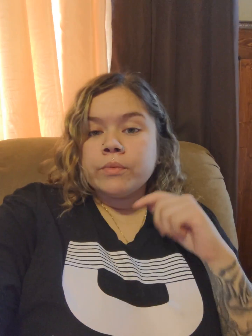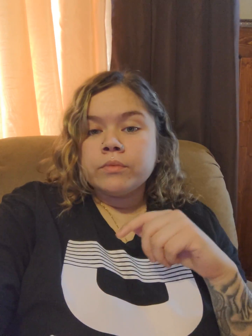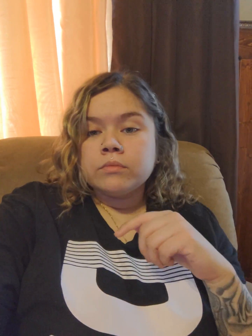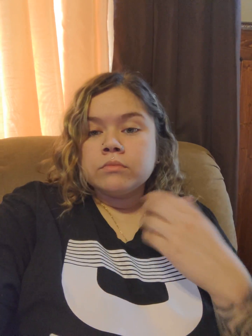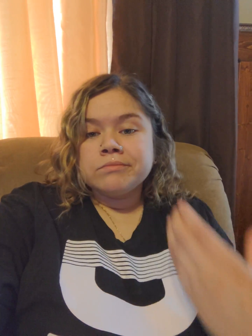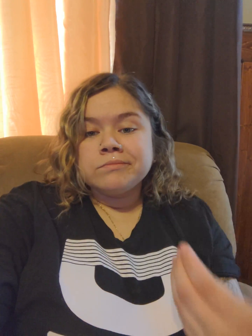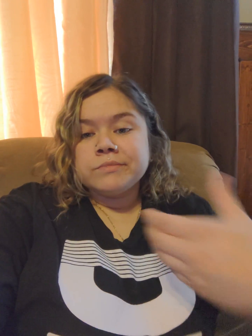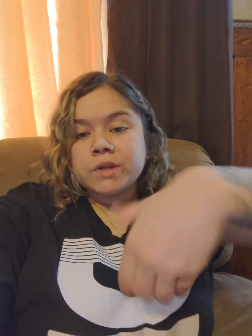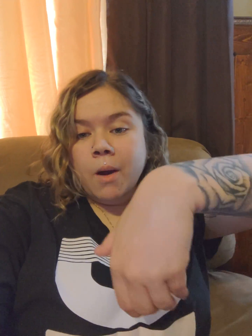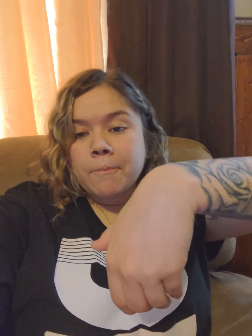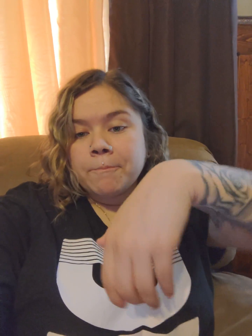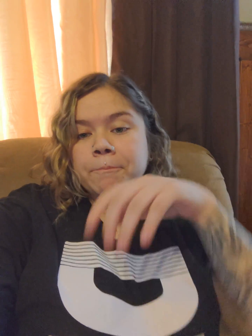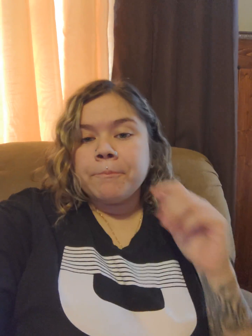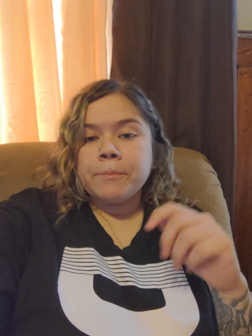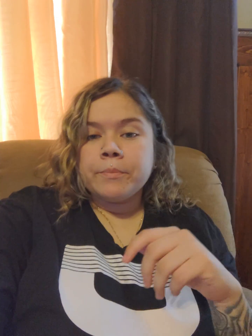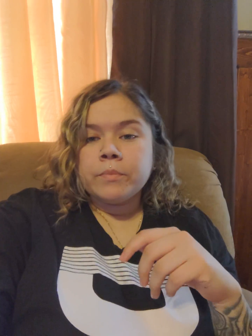dump